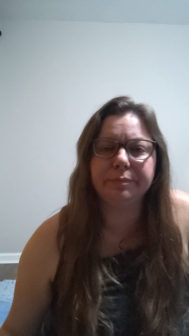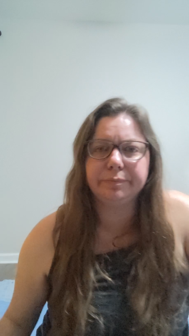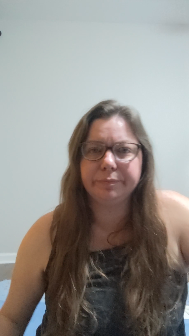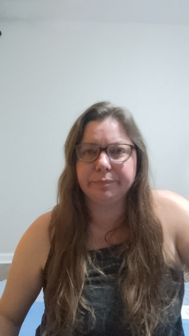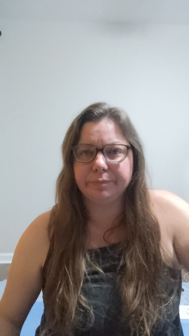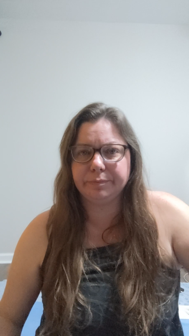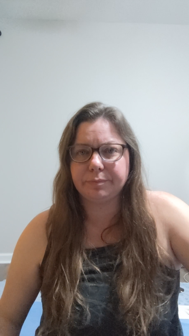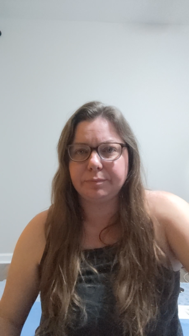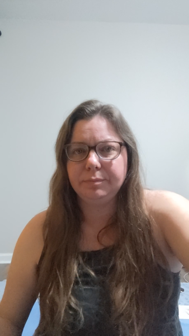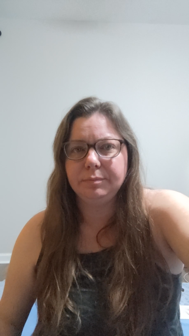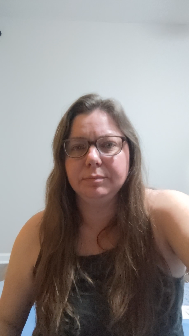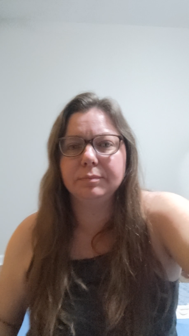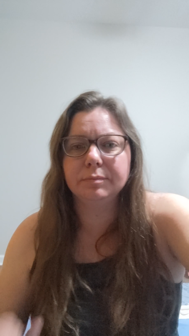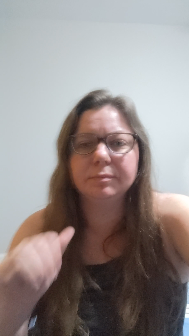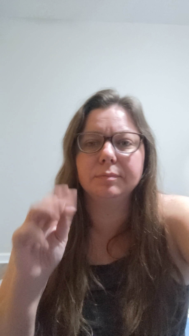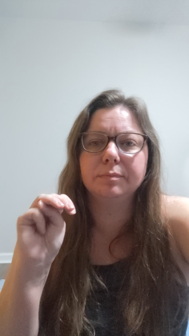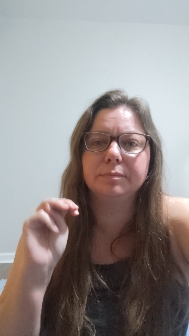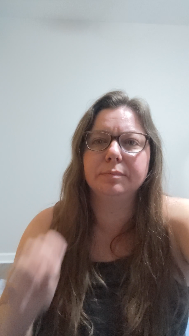am